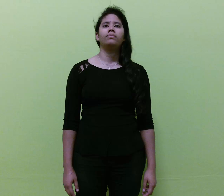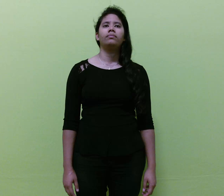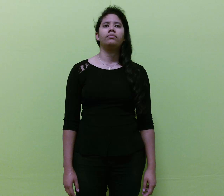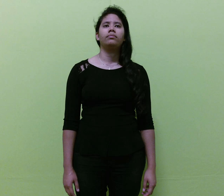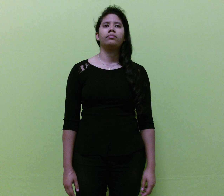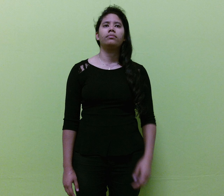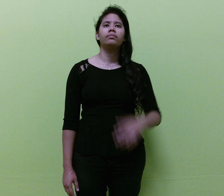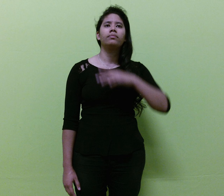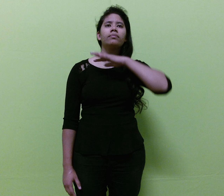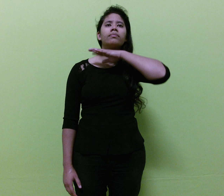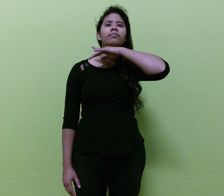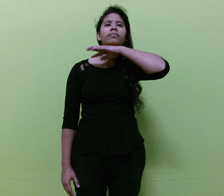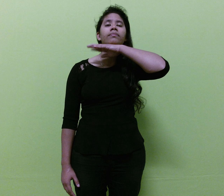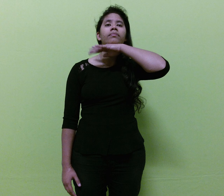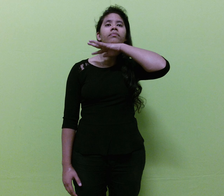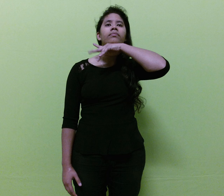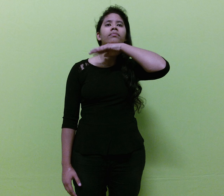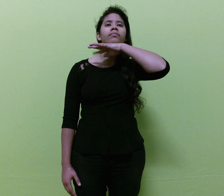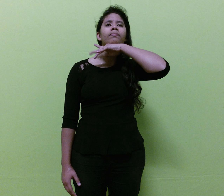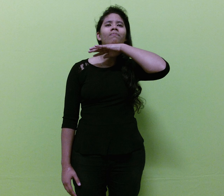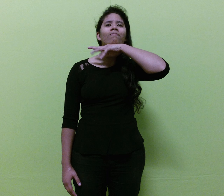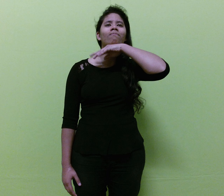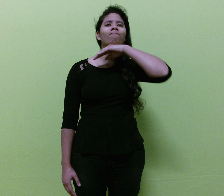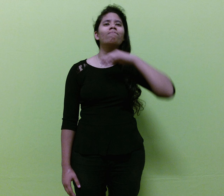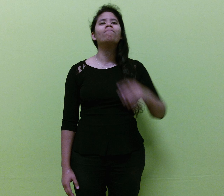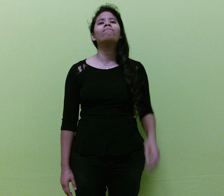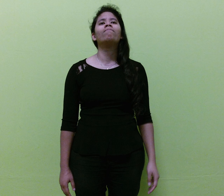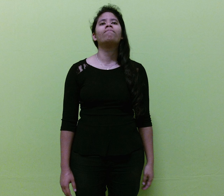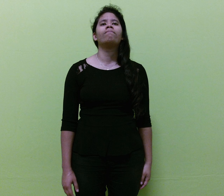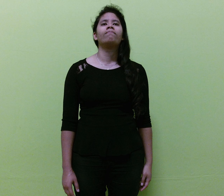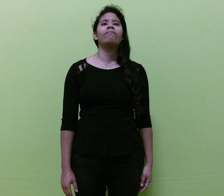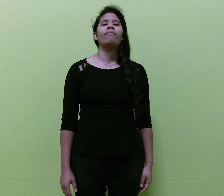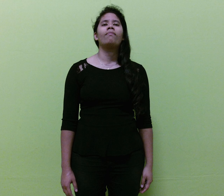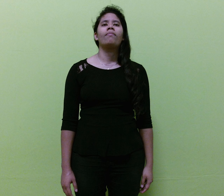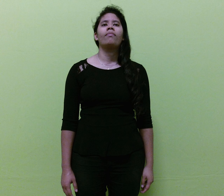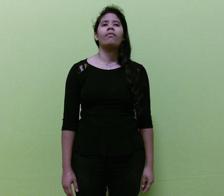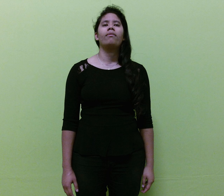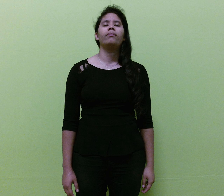ruim